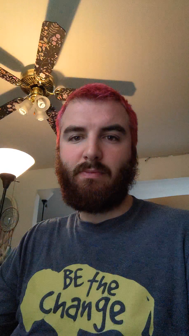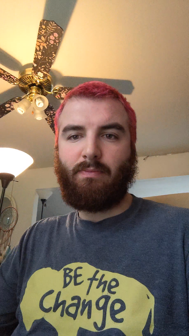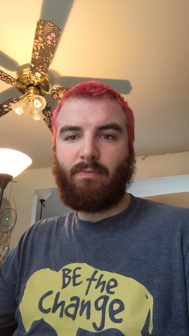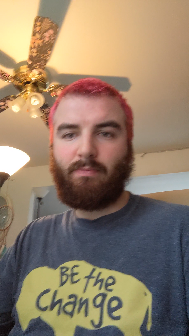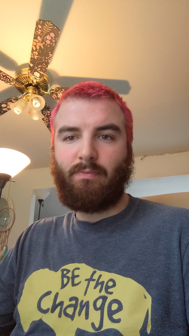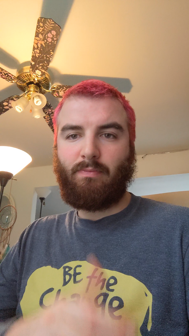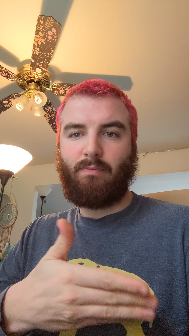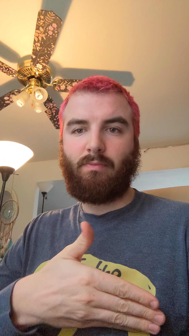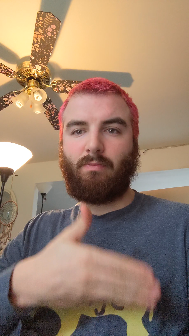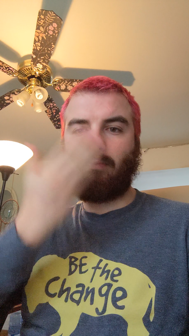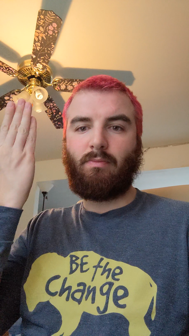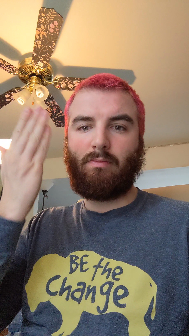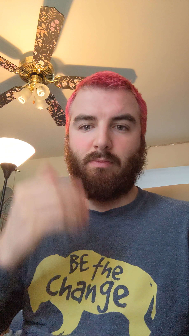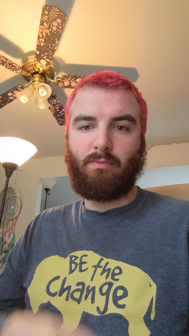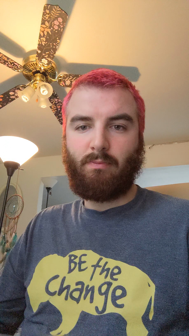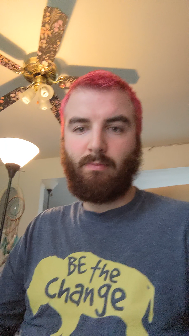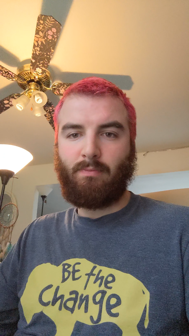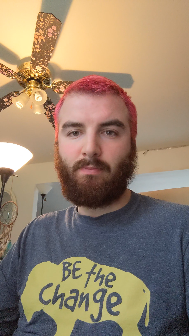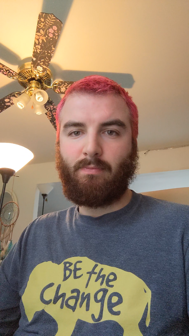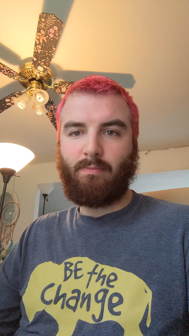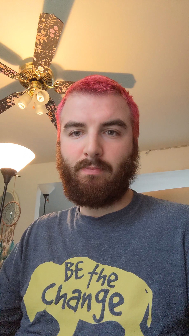all gone